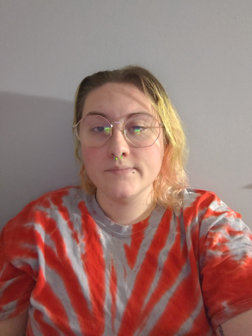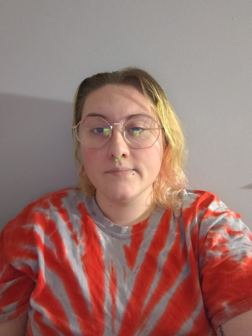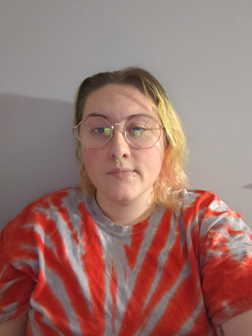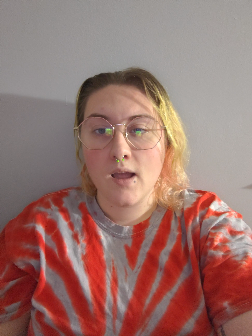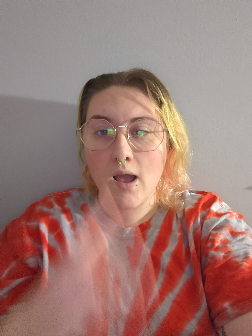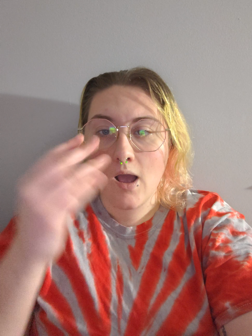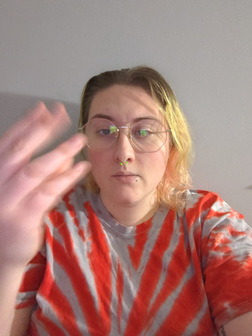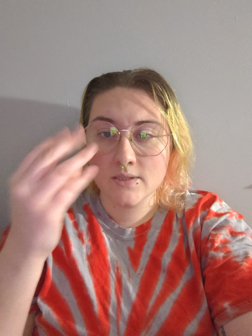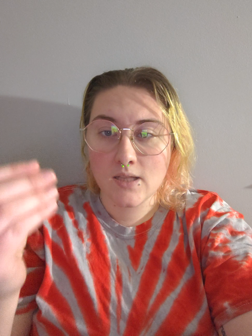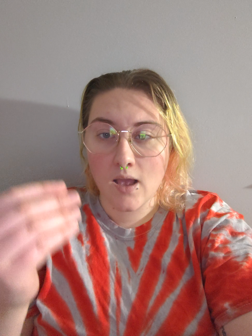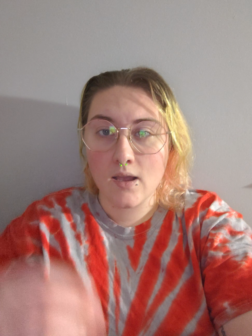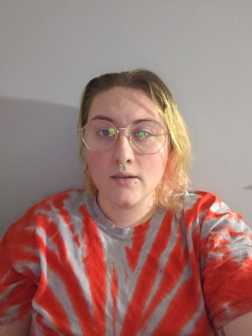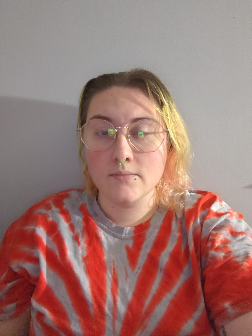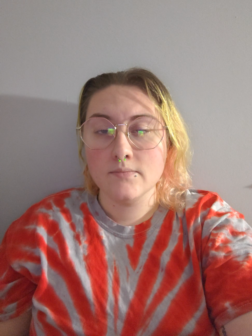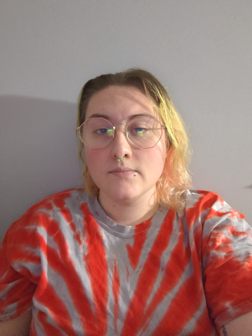outside